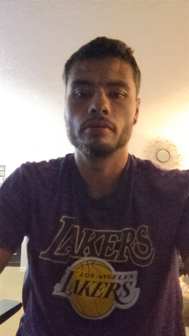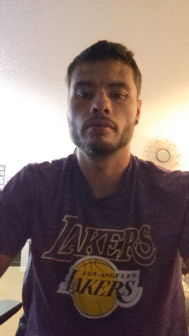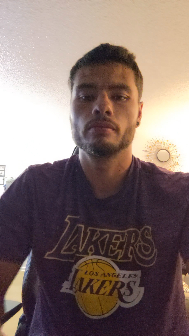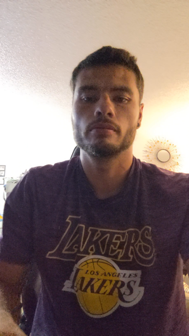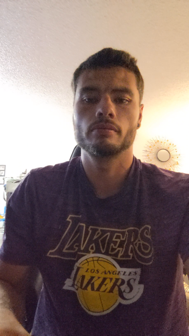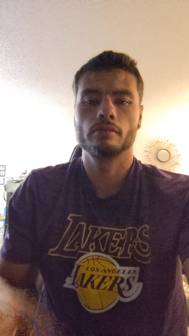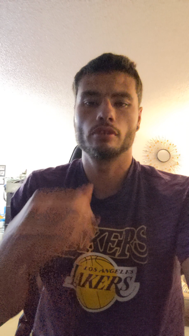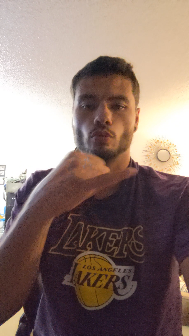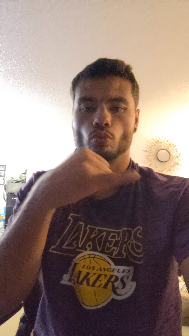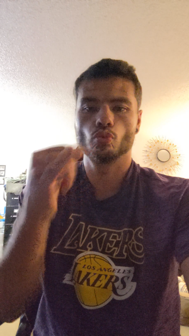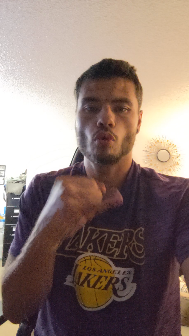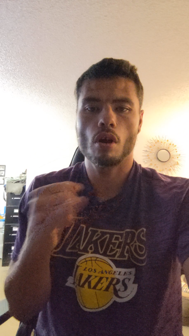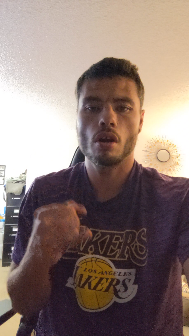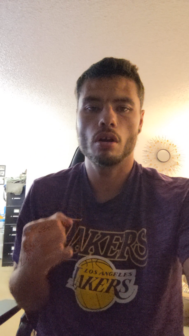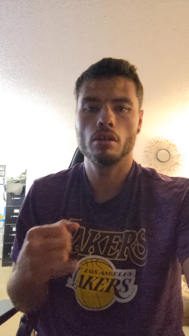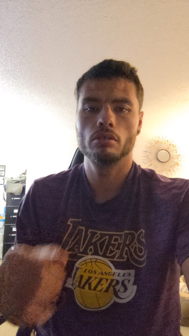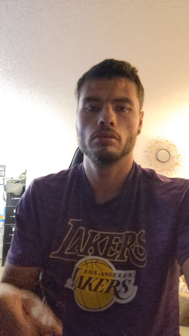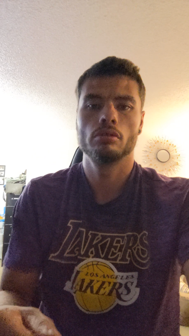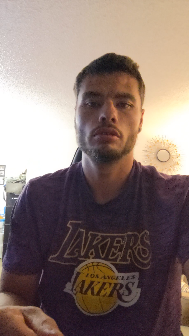draw